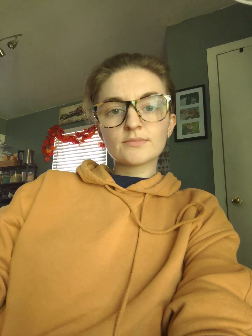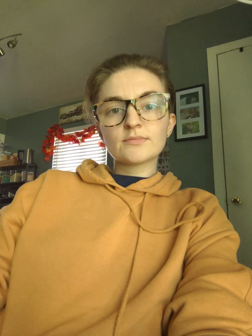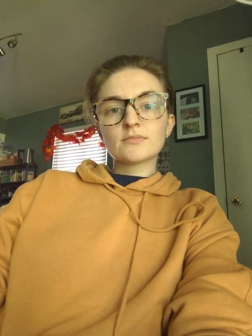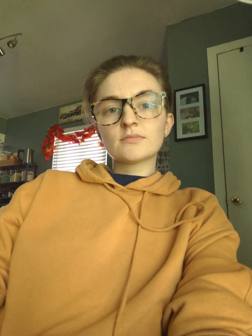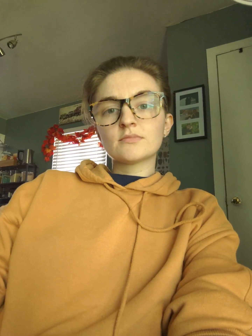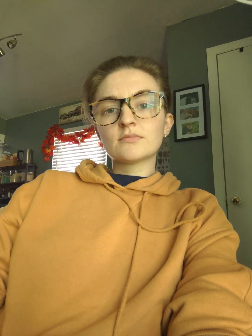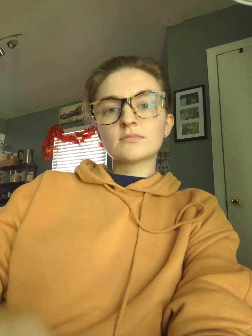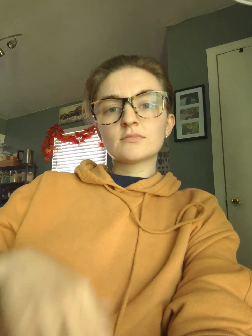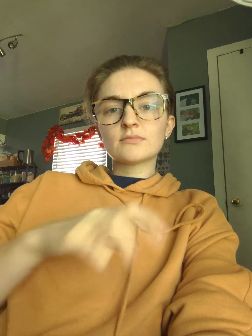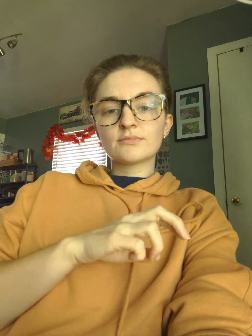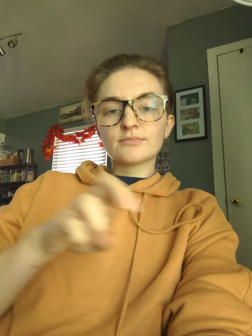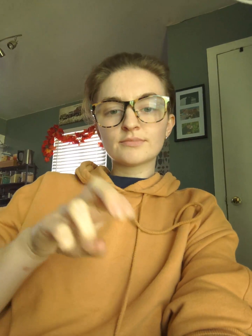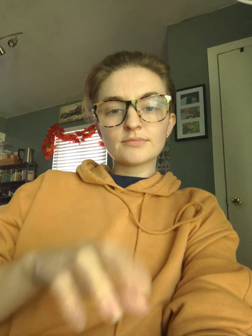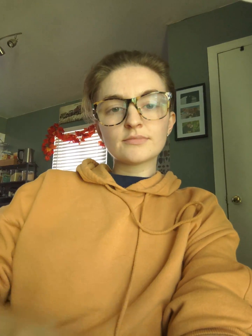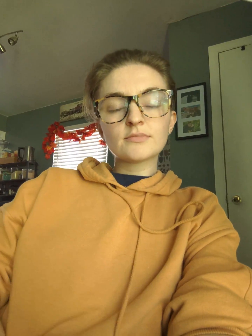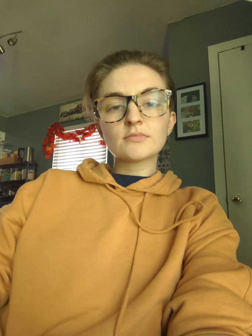bench